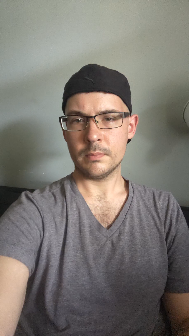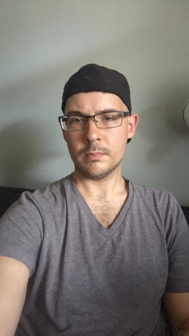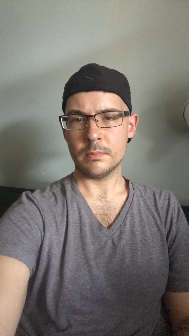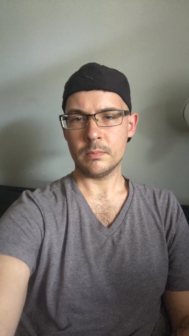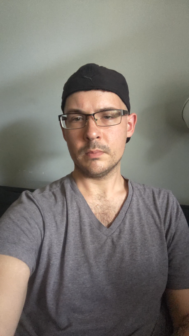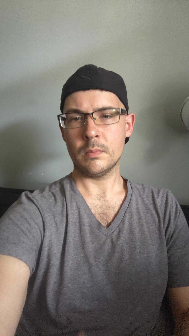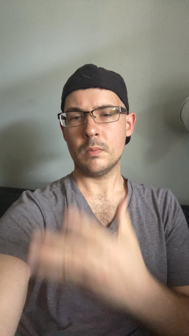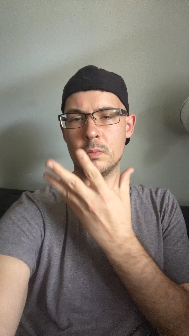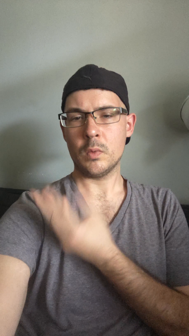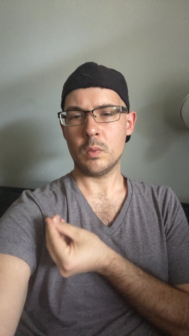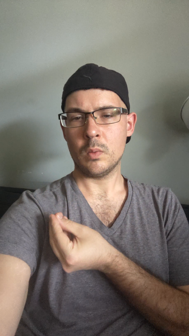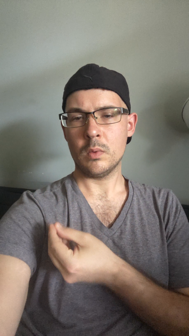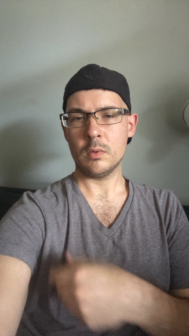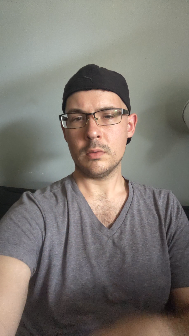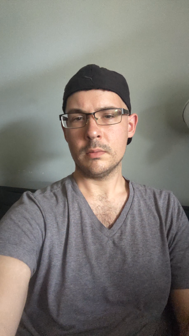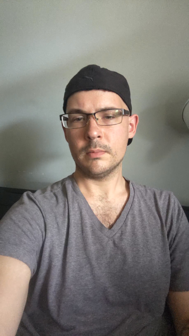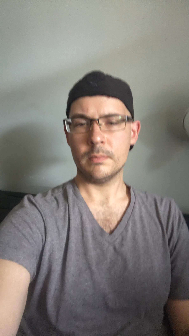poor